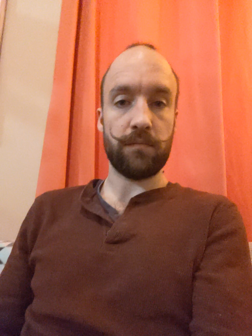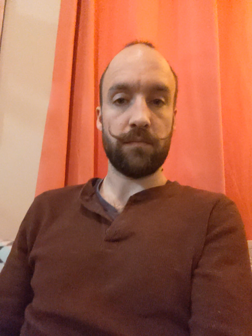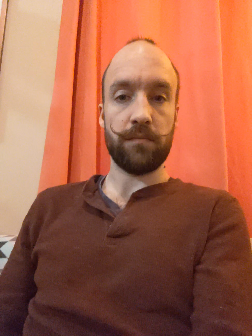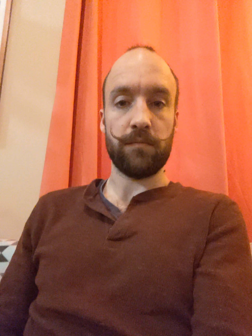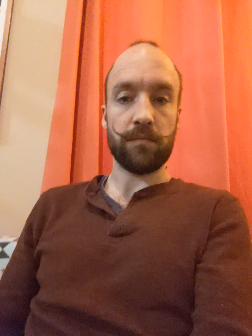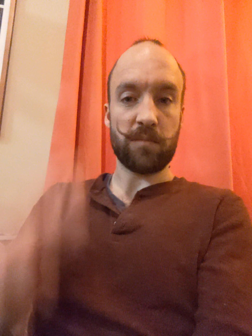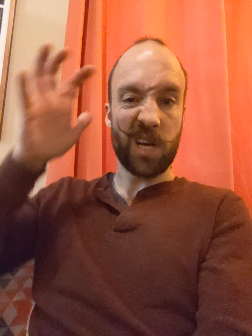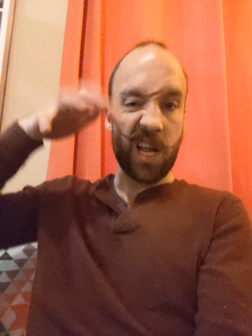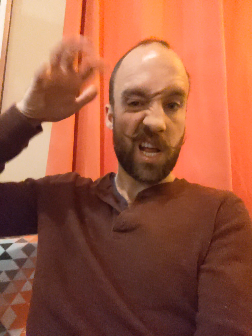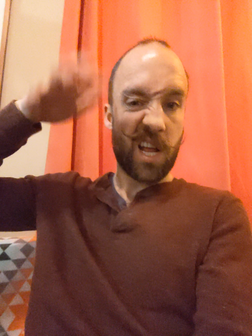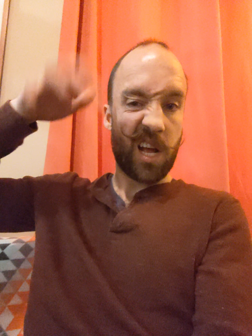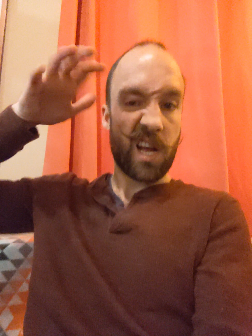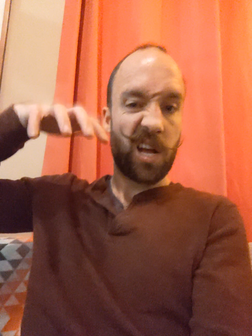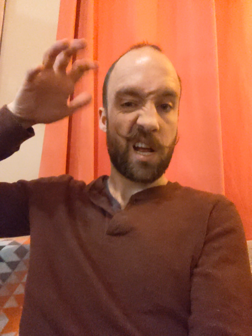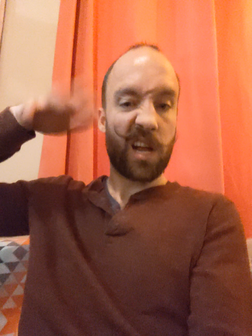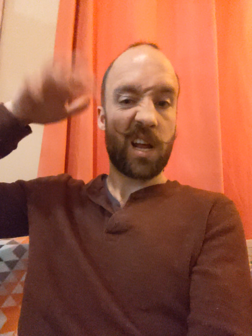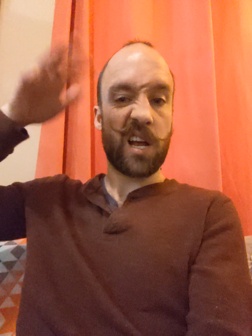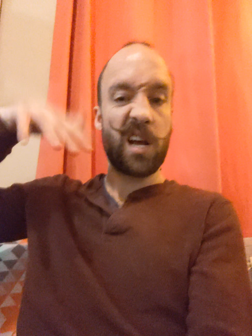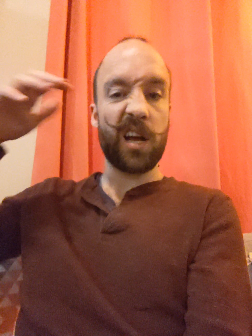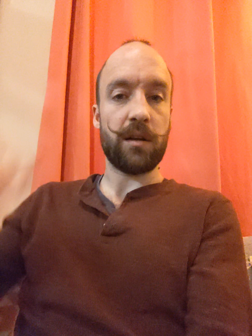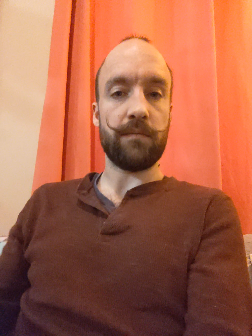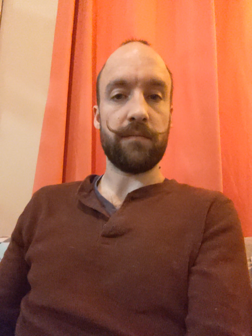rain